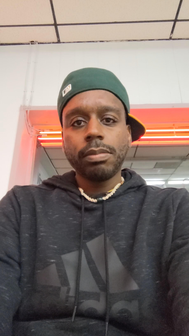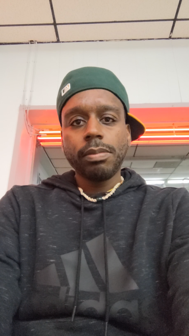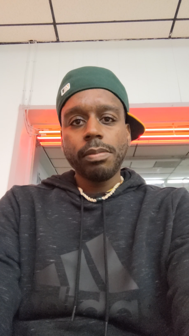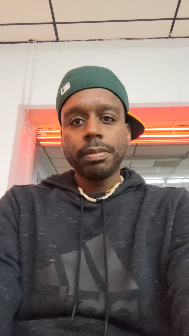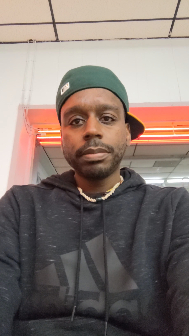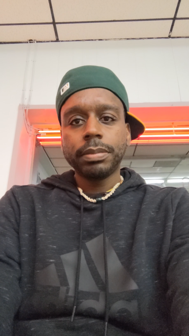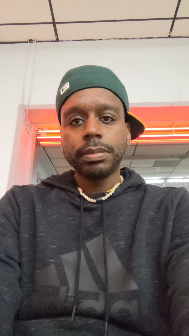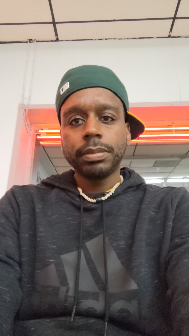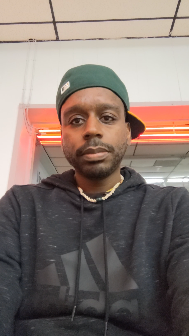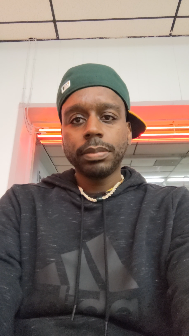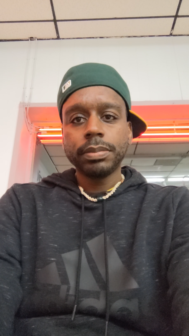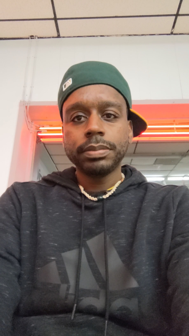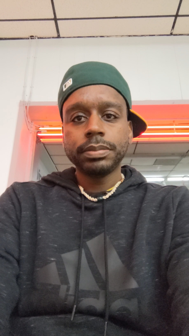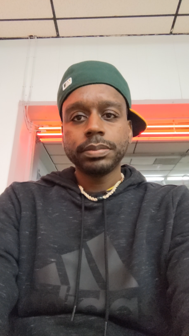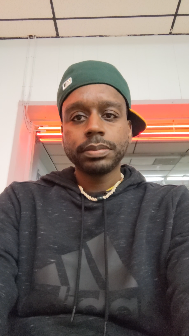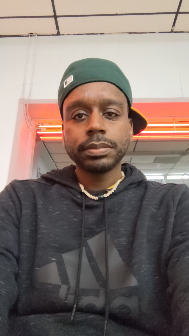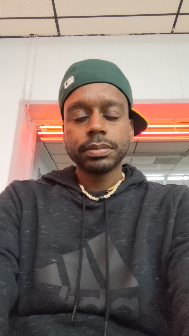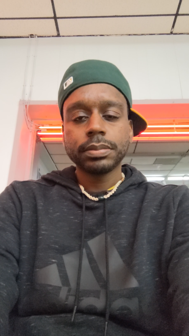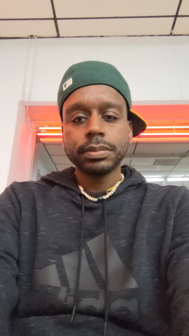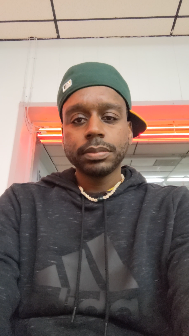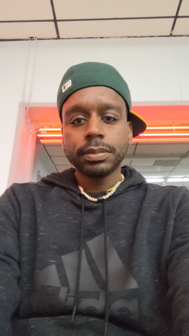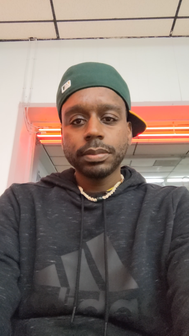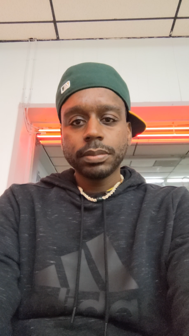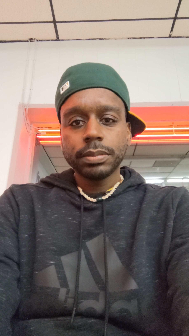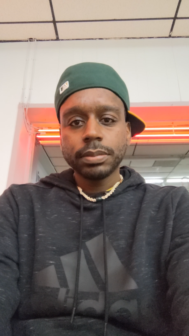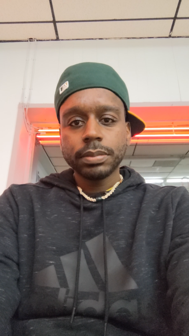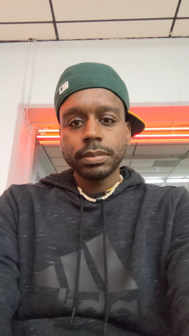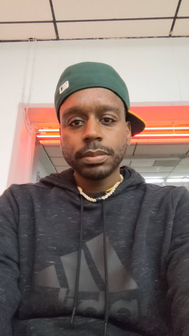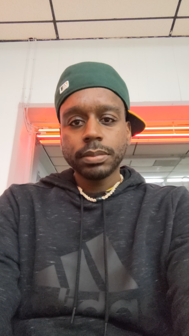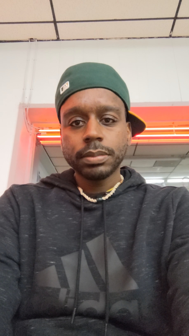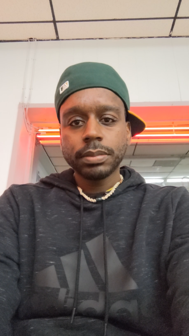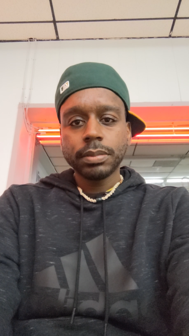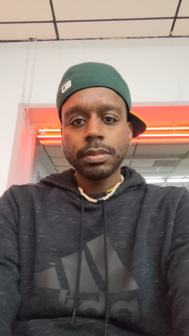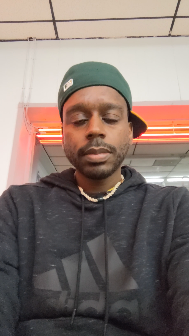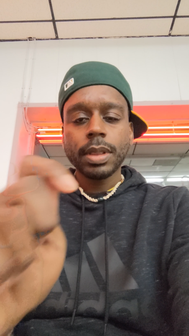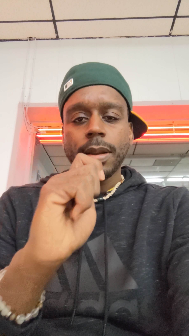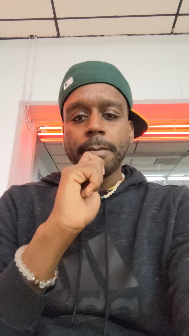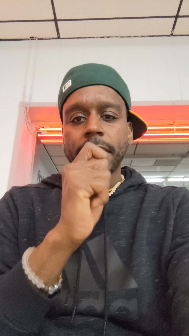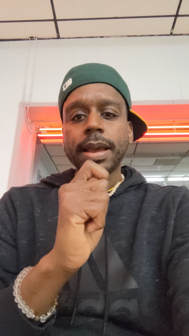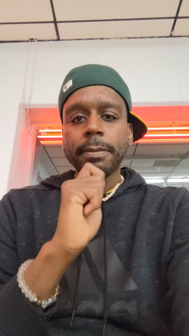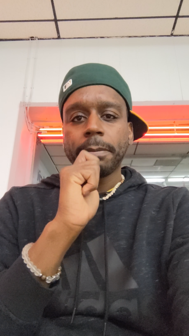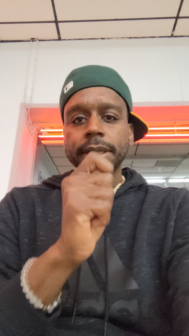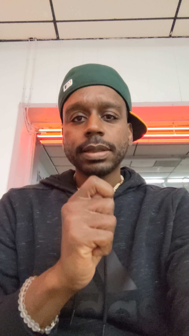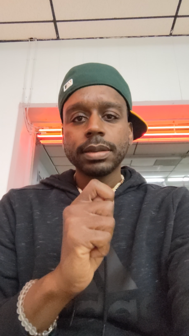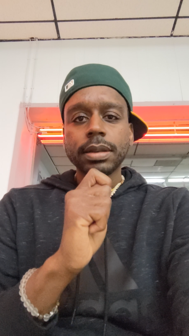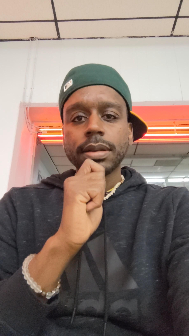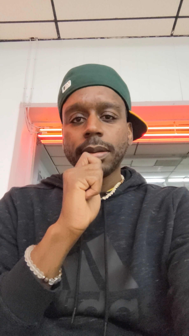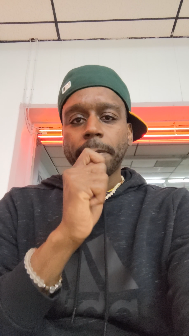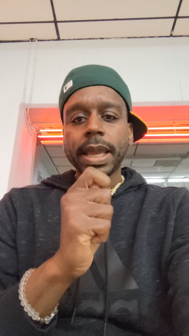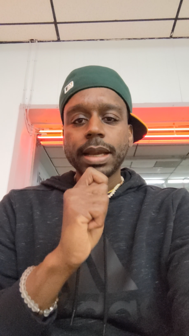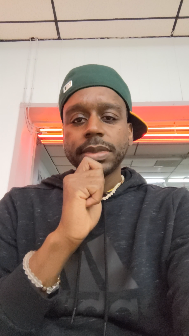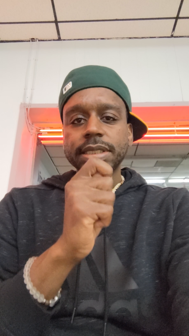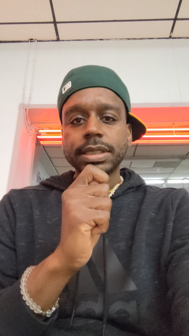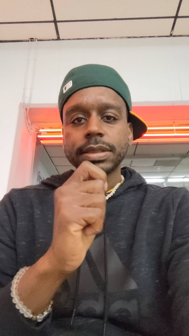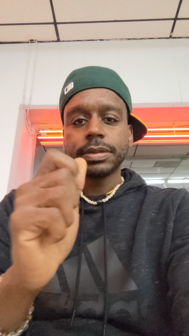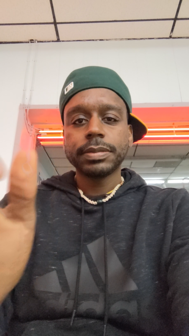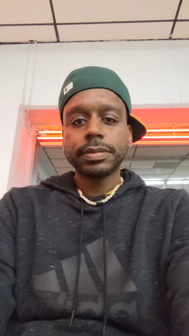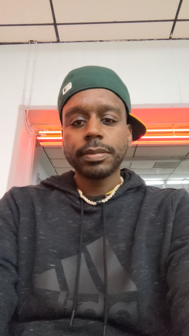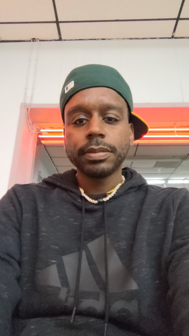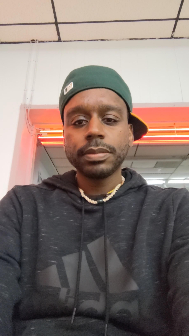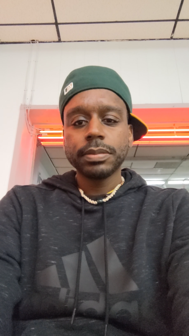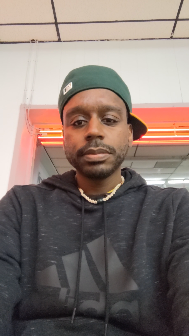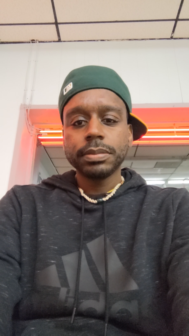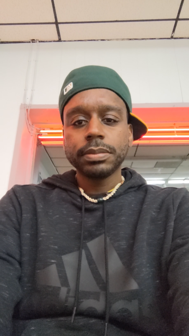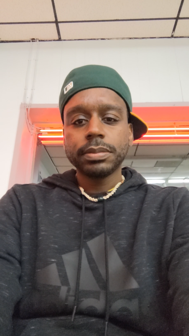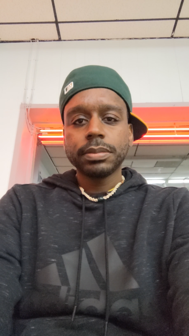popsicle